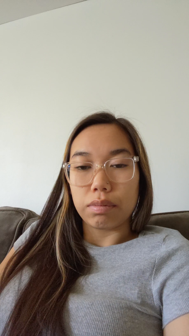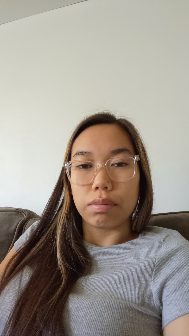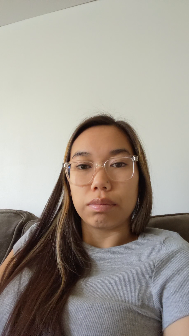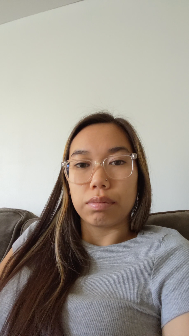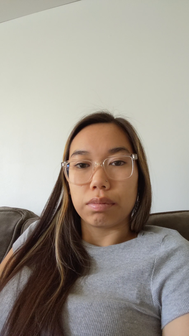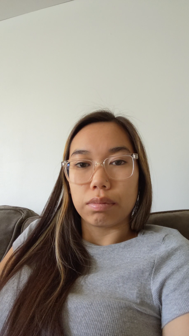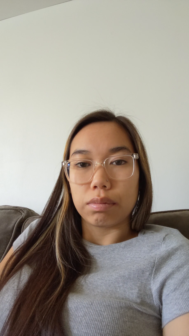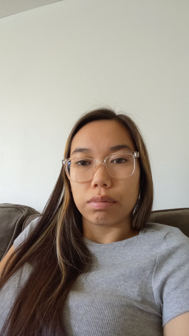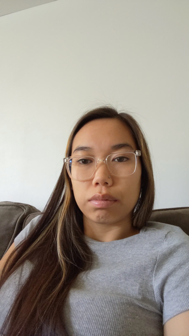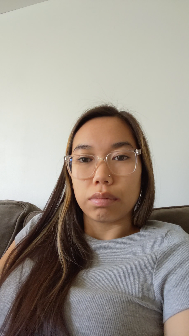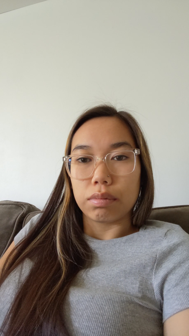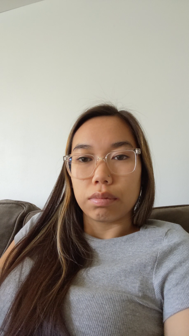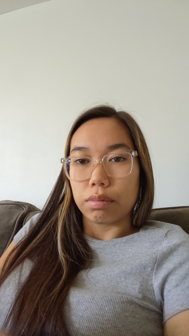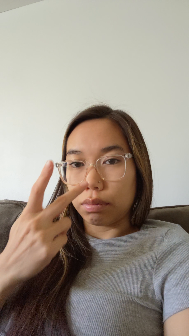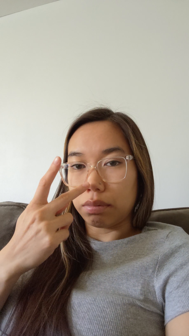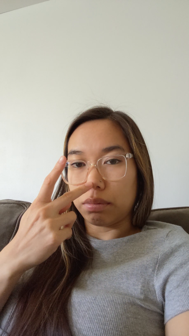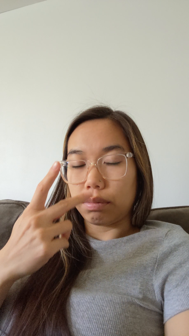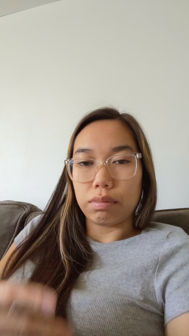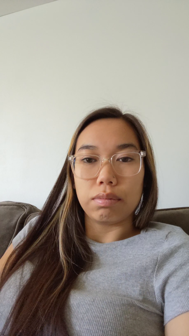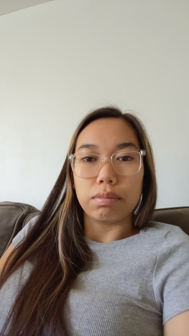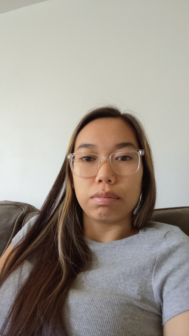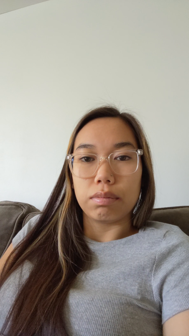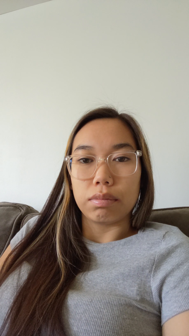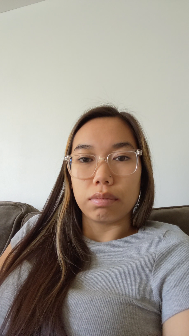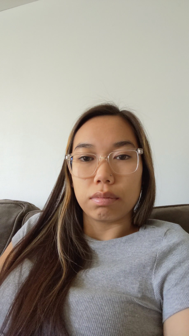penis